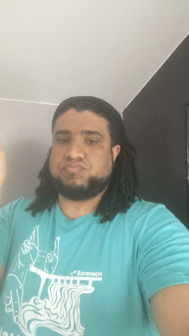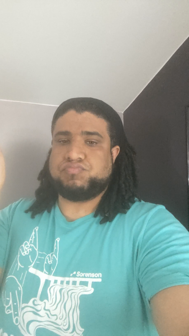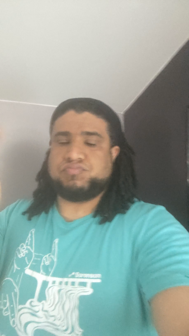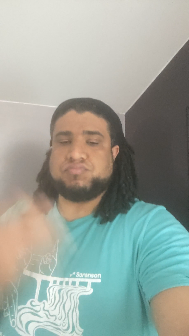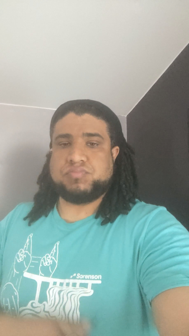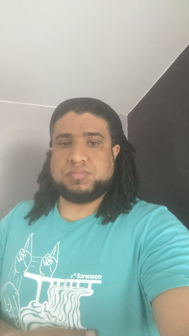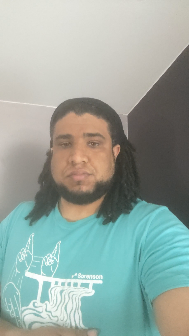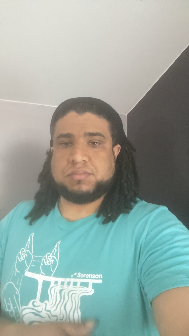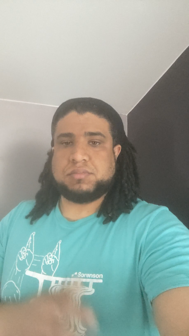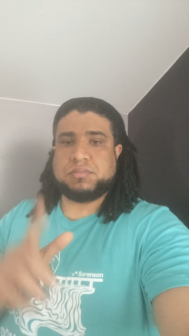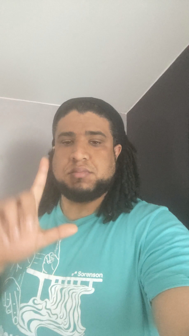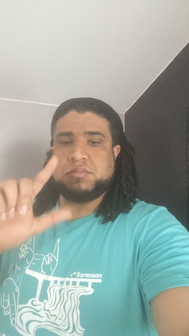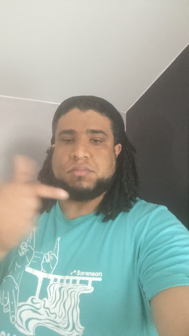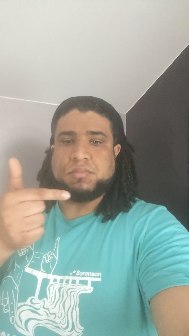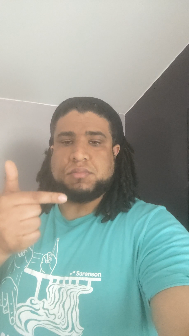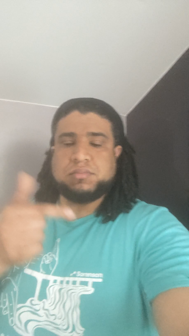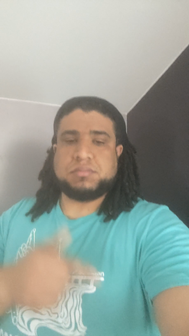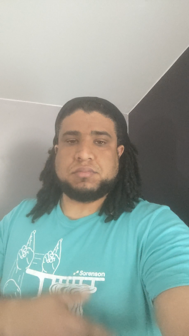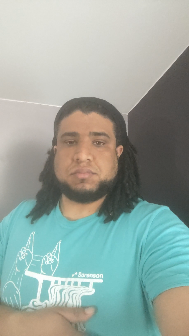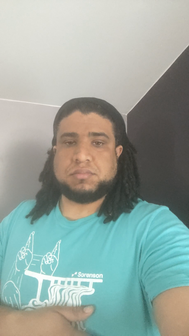leg